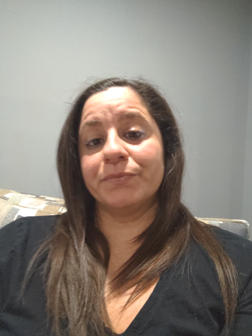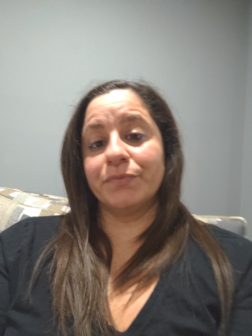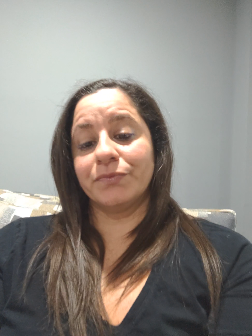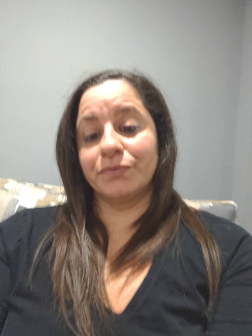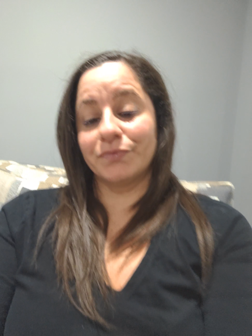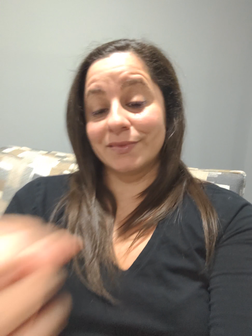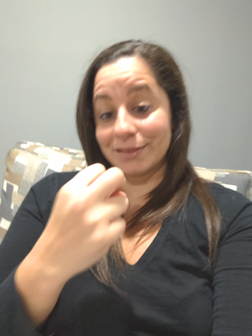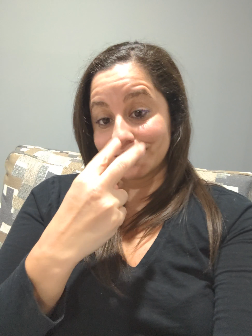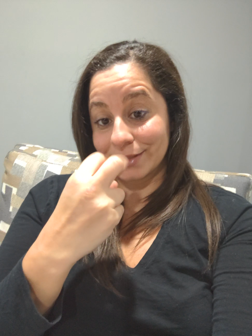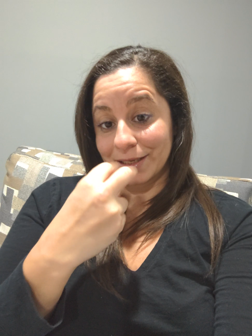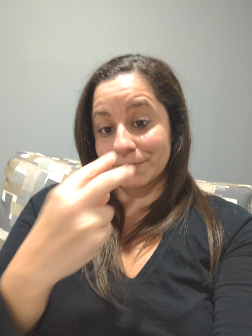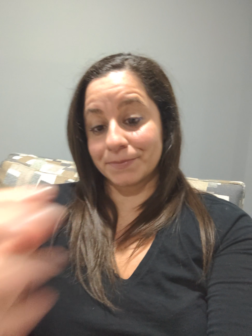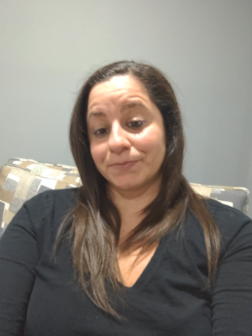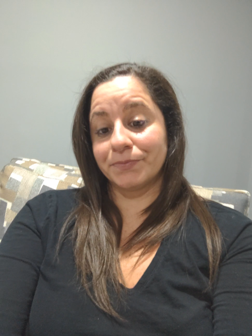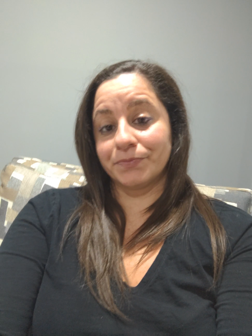snack